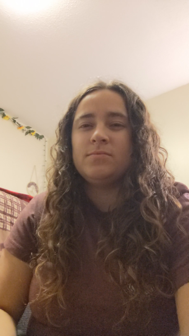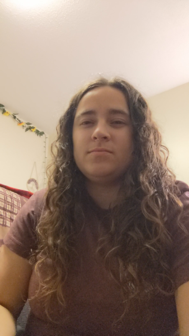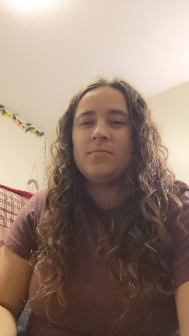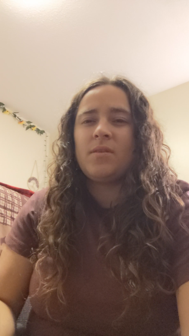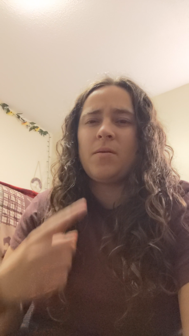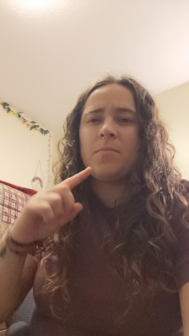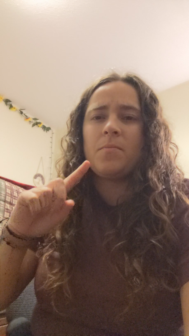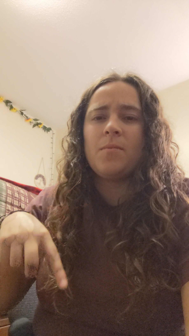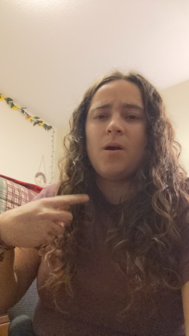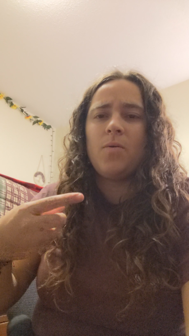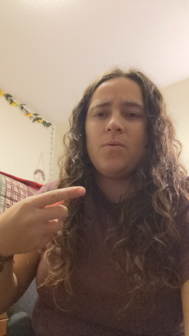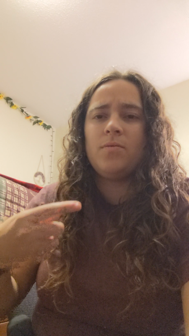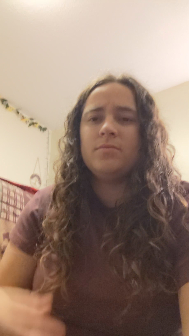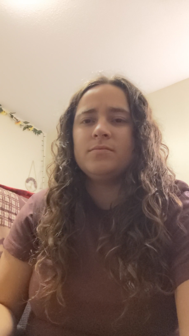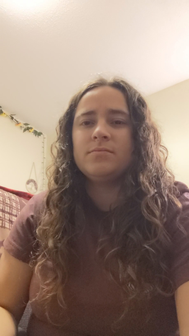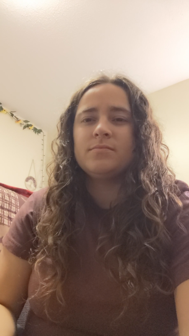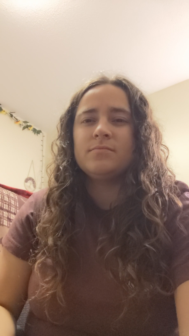about